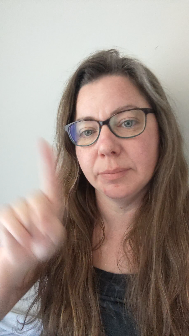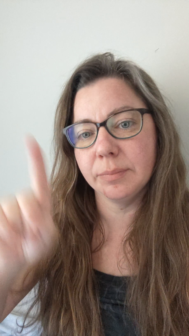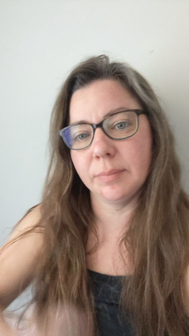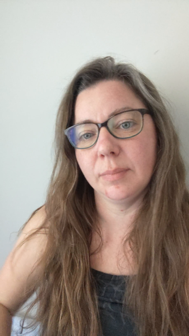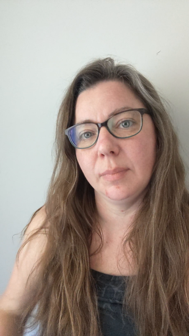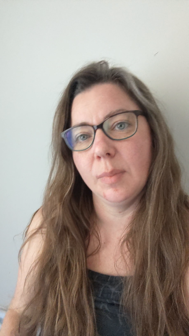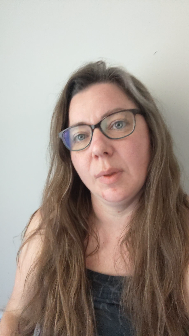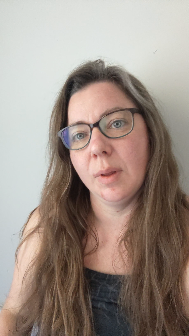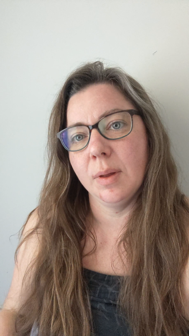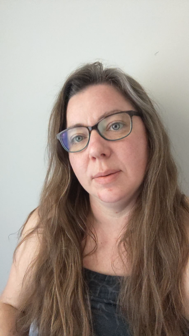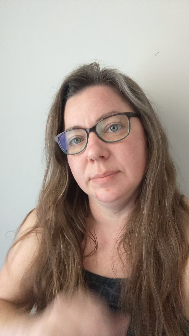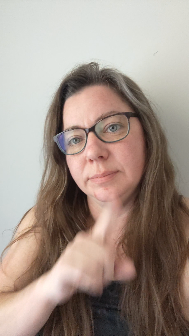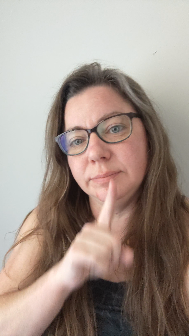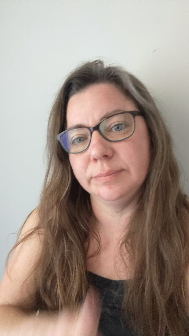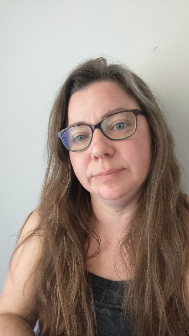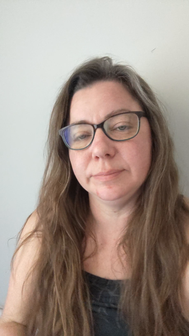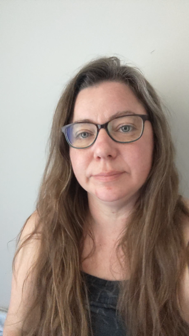is